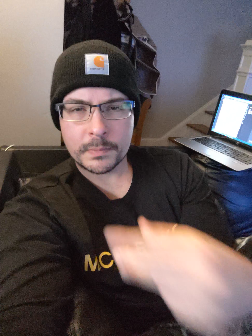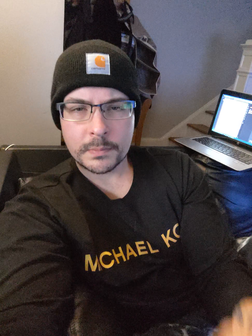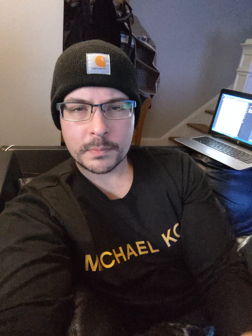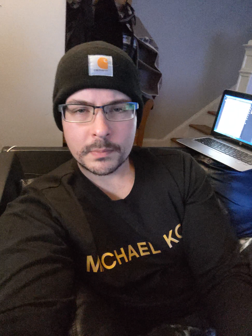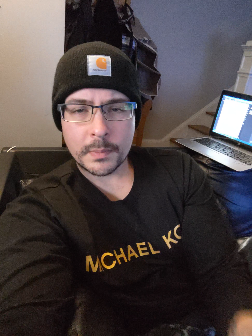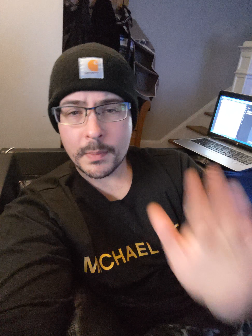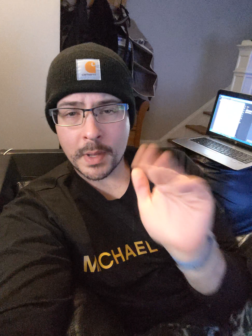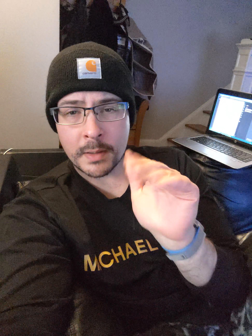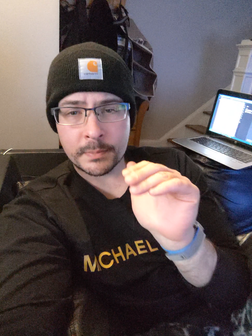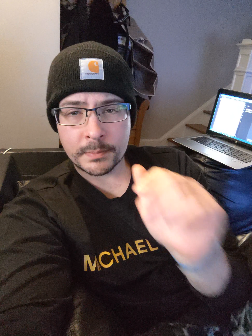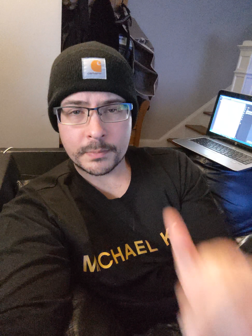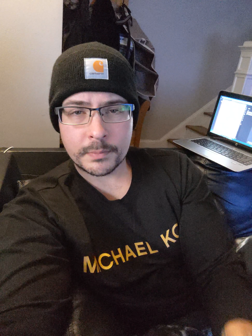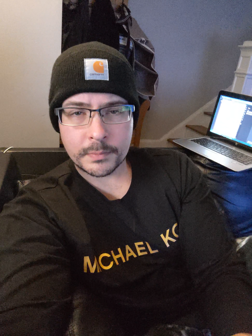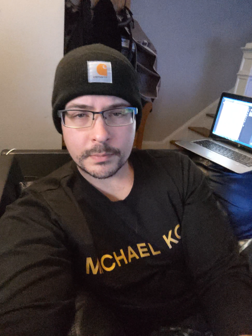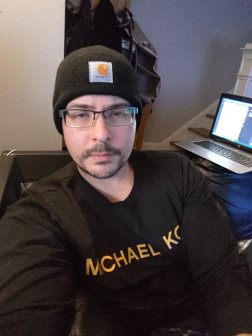bye